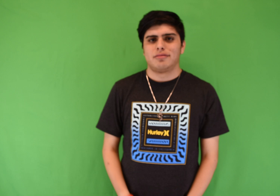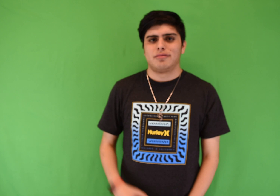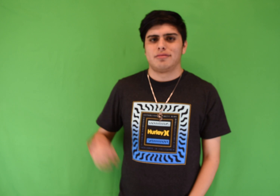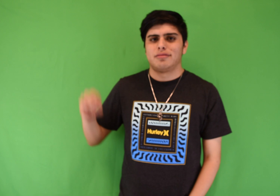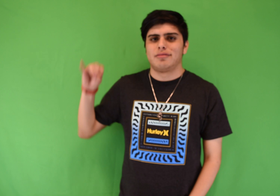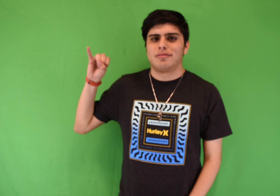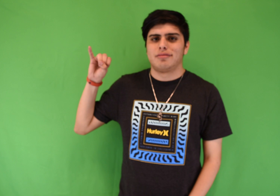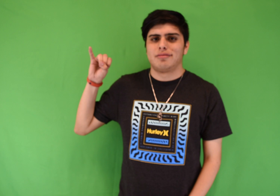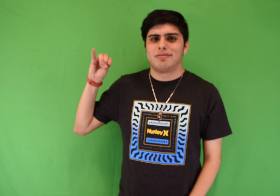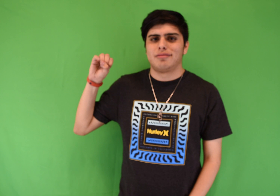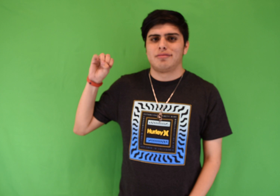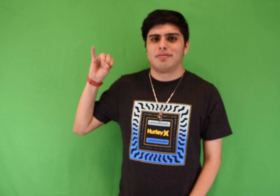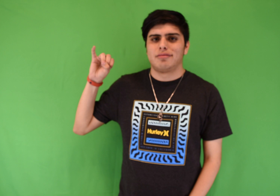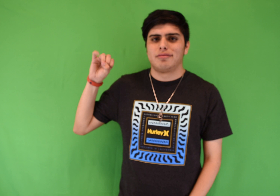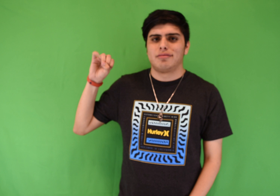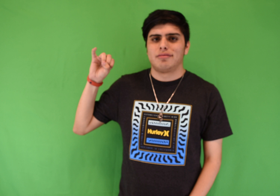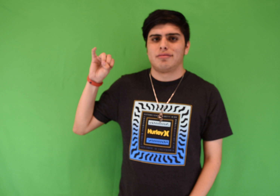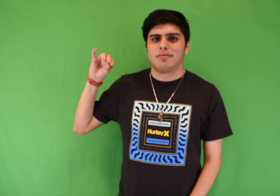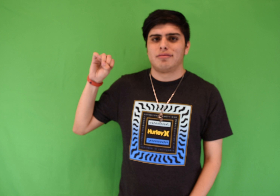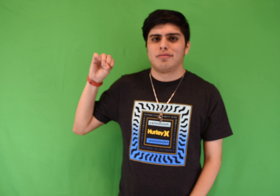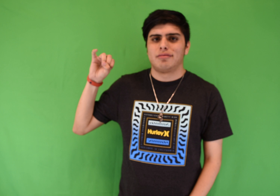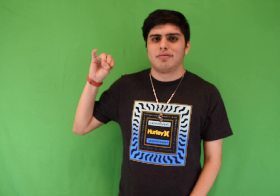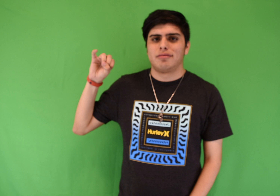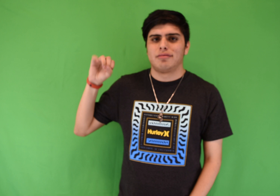sí